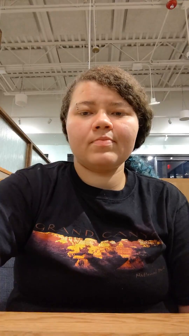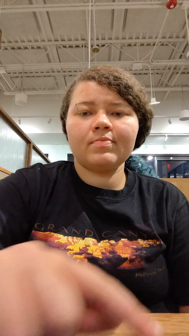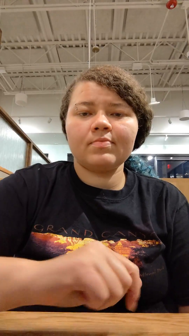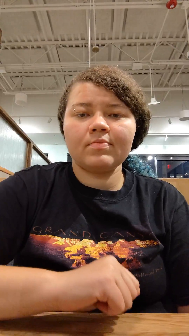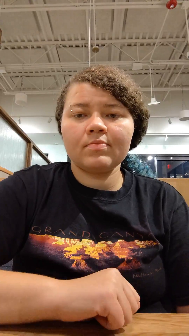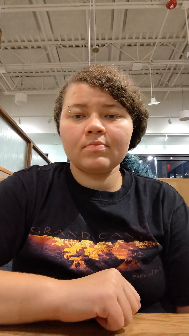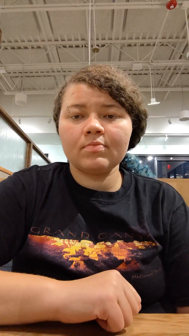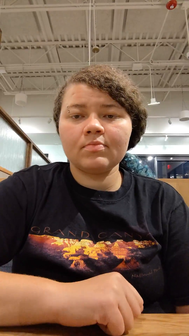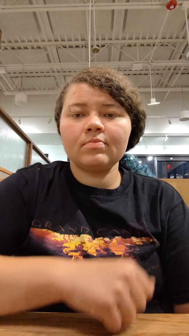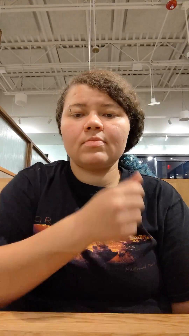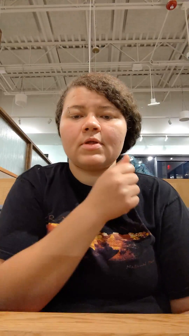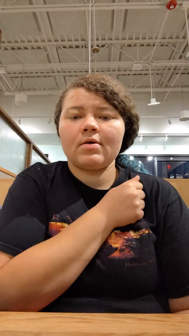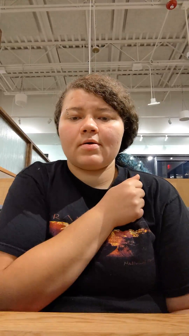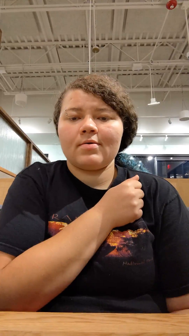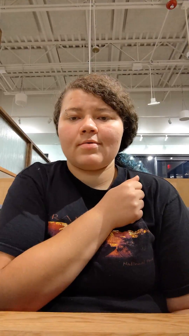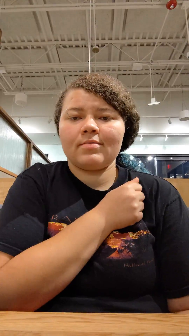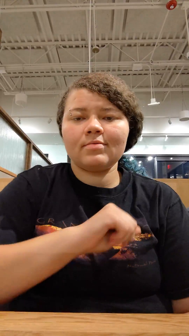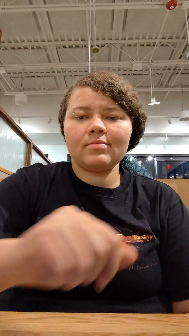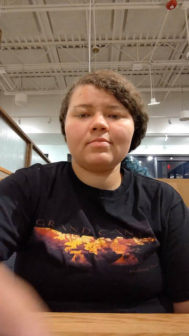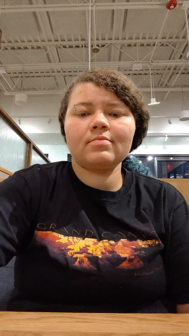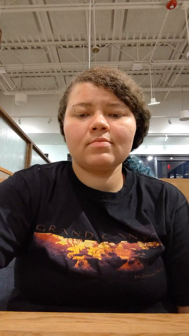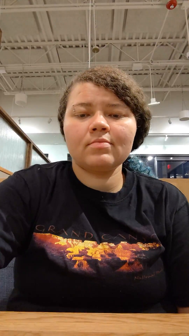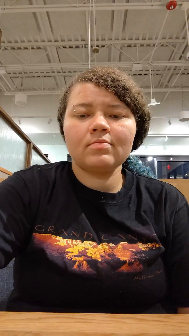hug